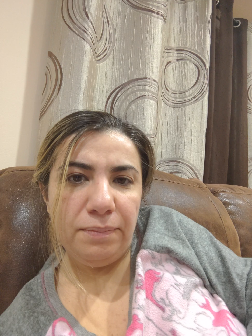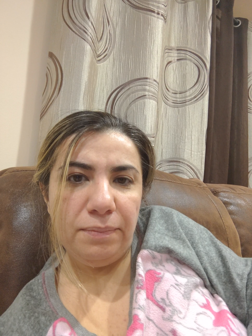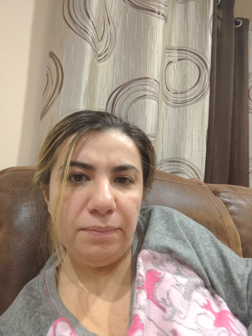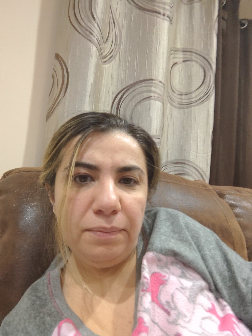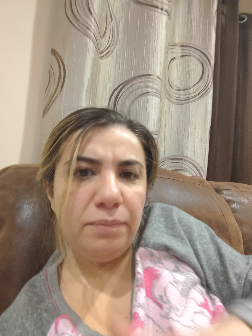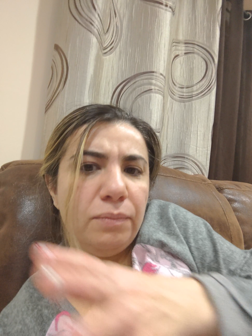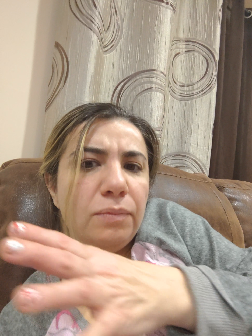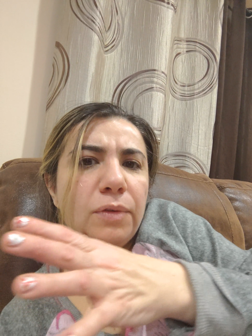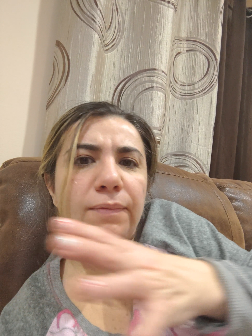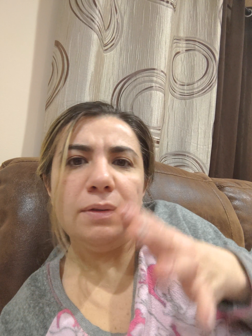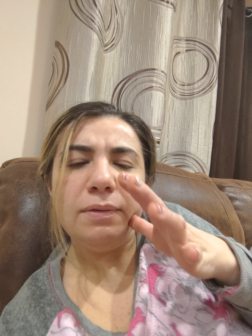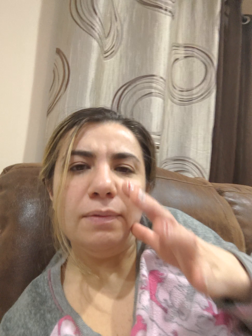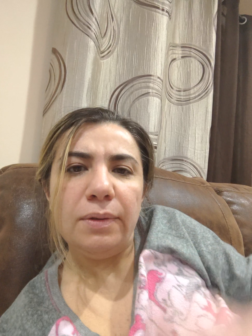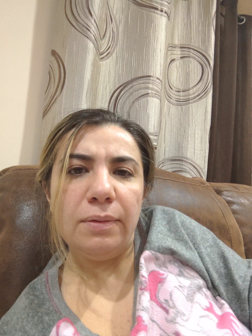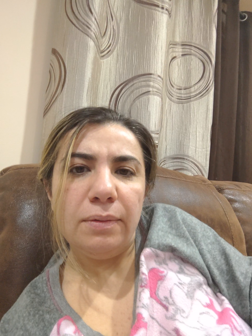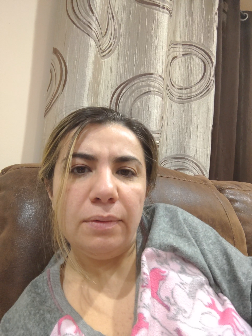farm